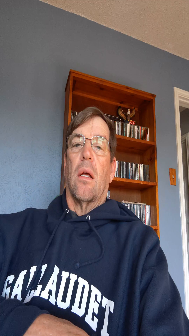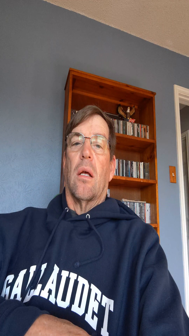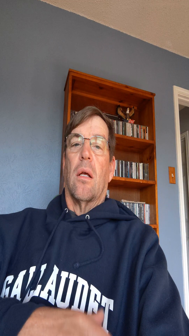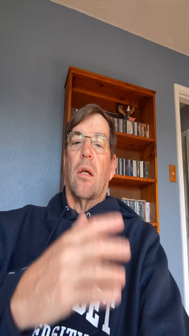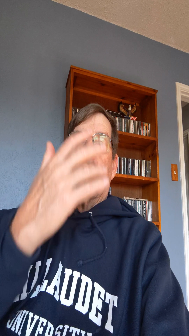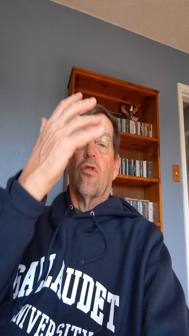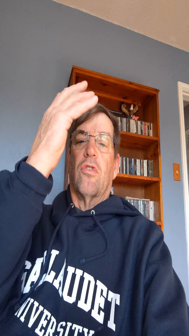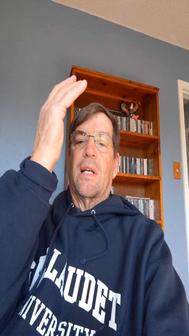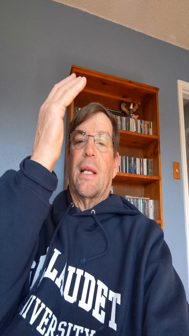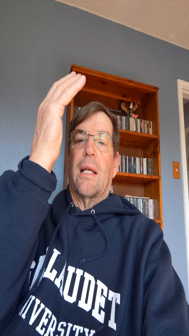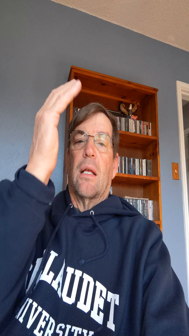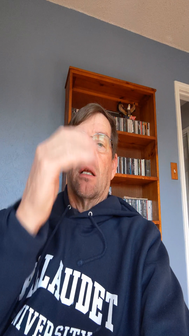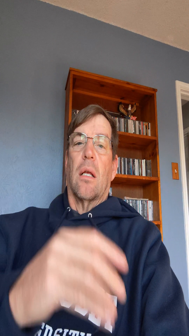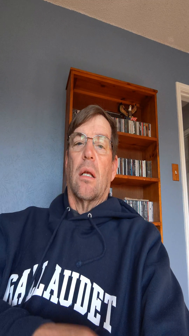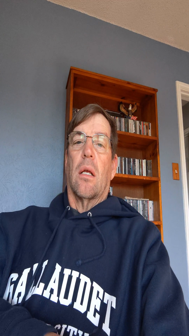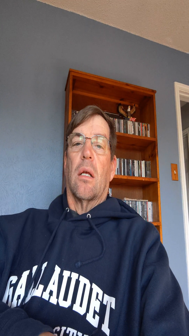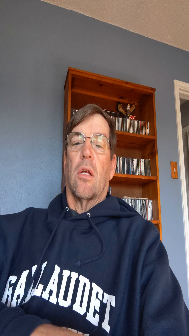tree